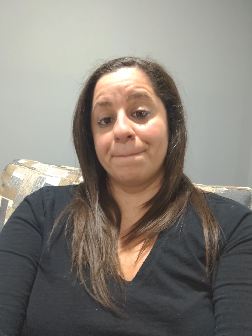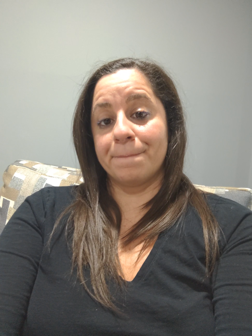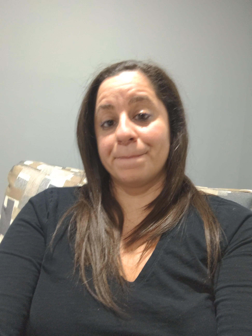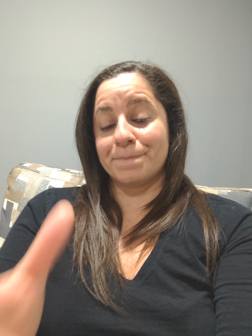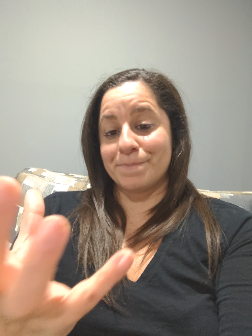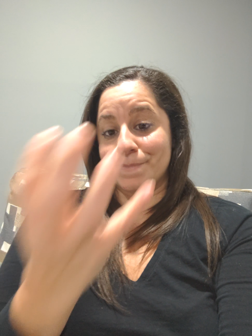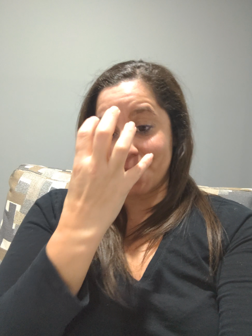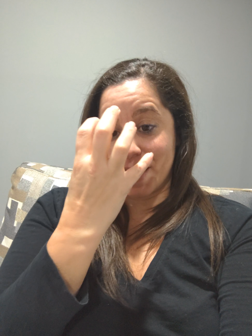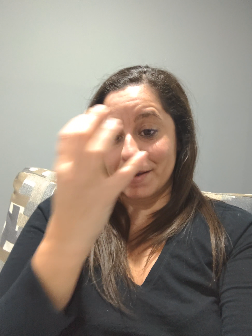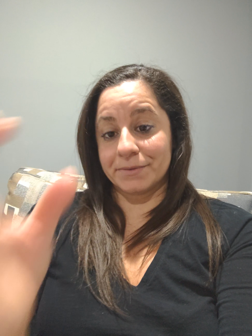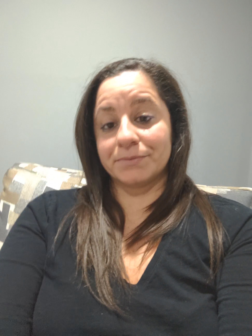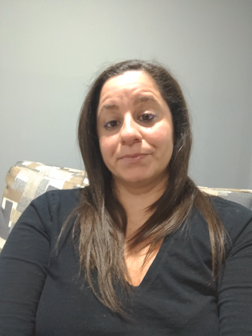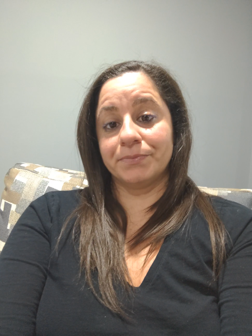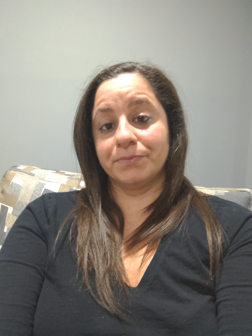mad